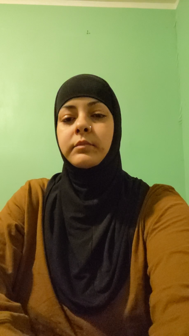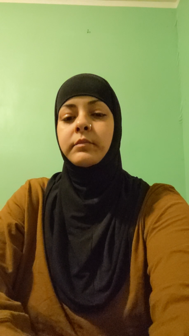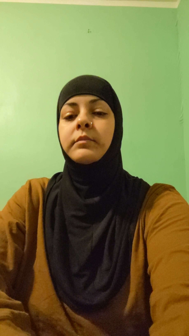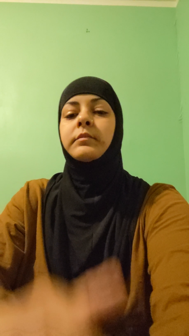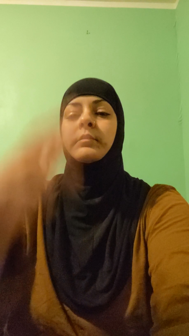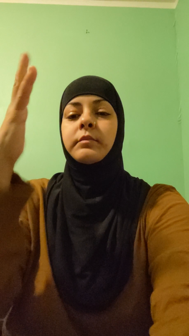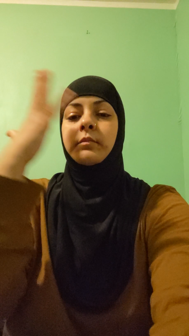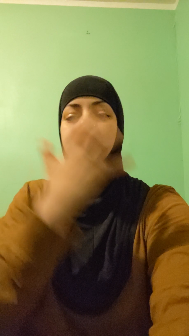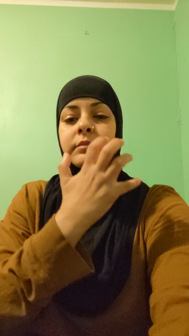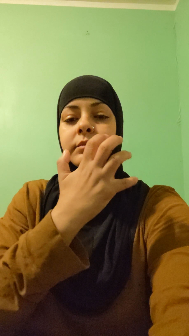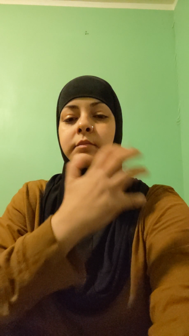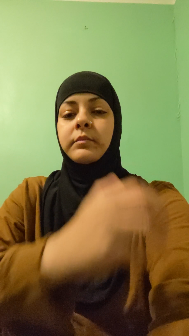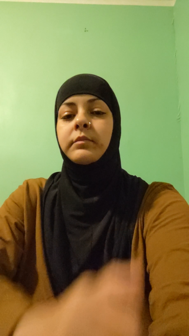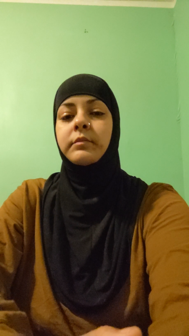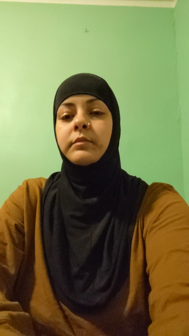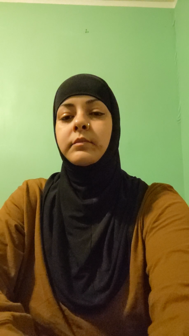dark